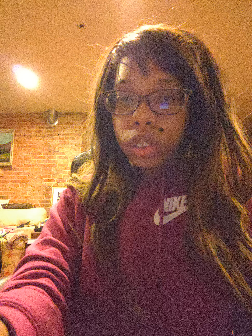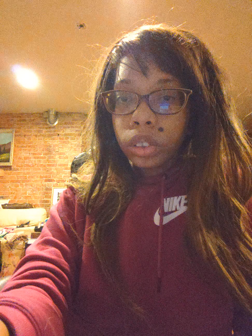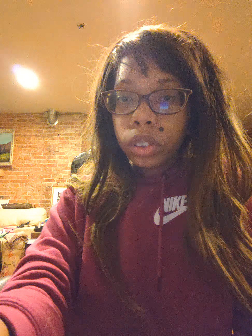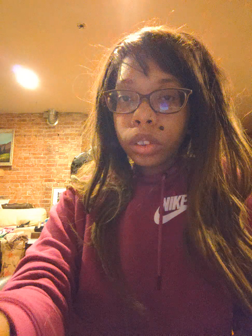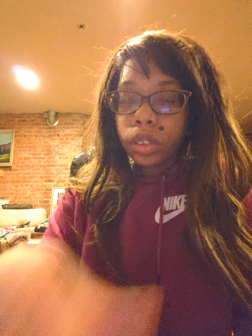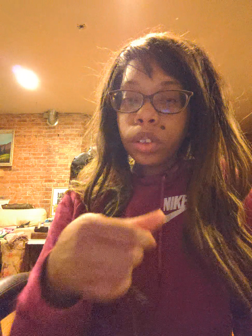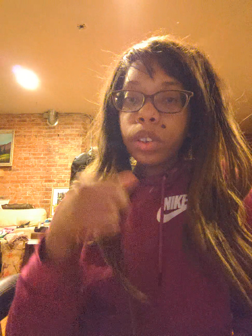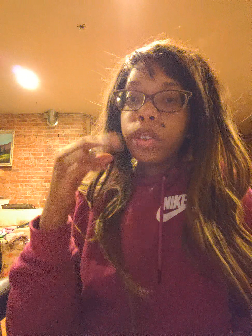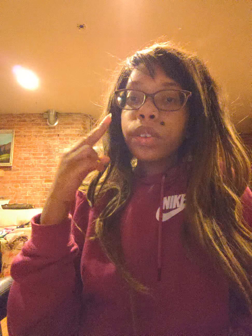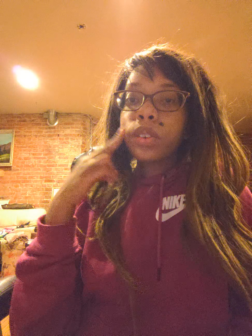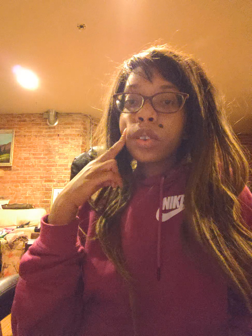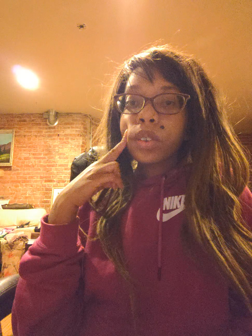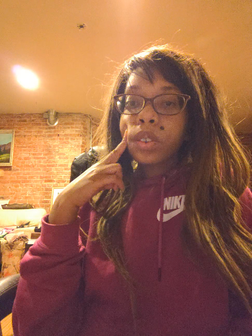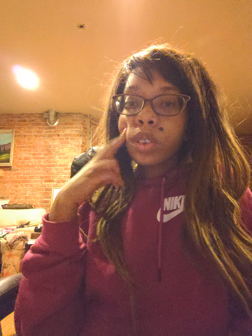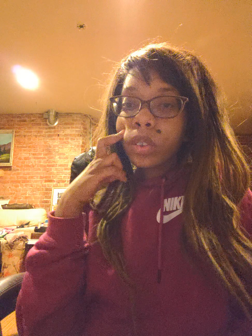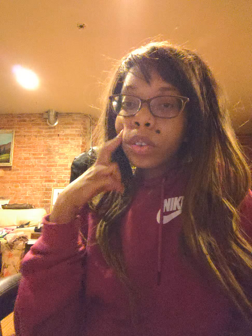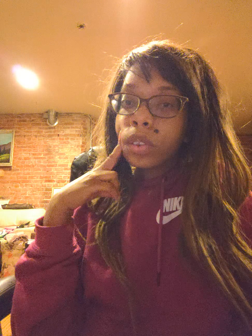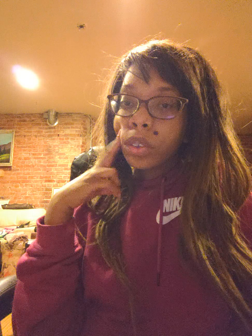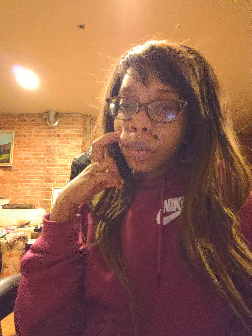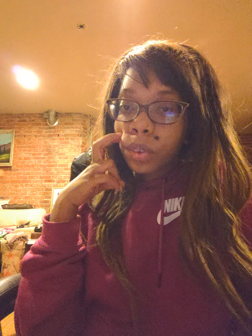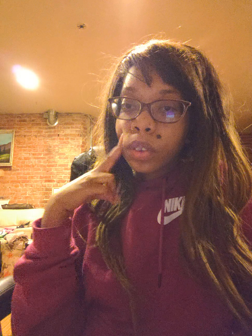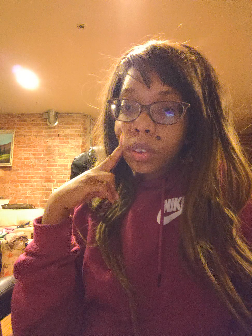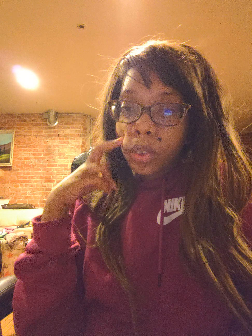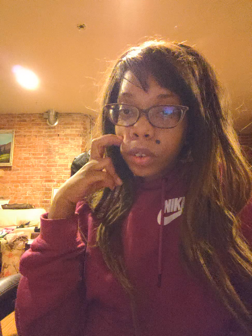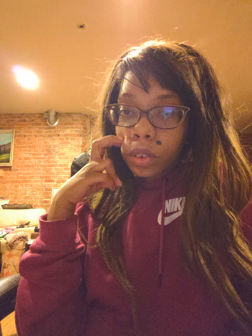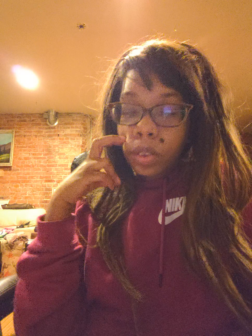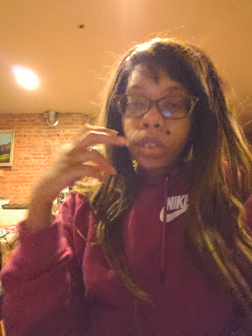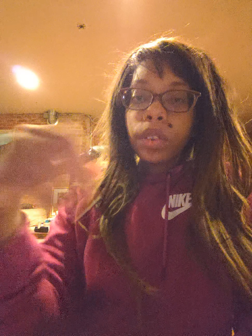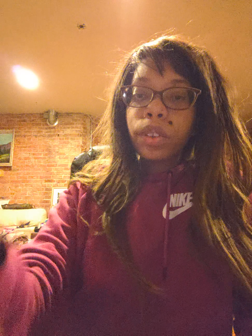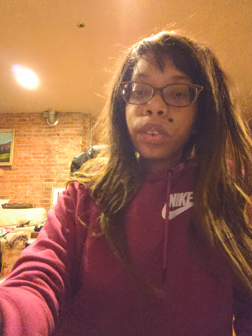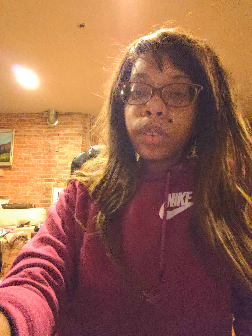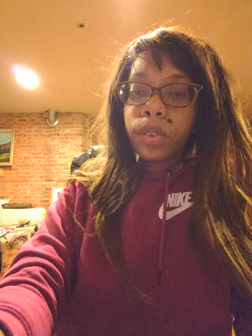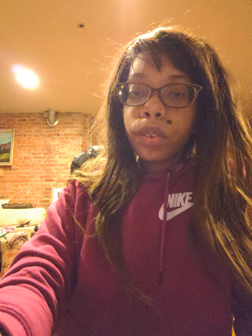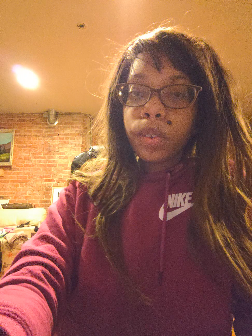gum